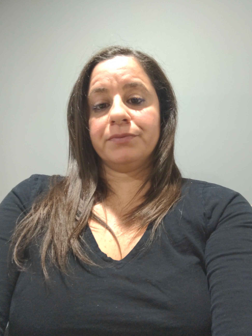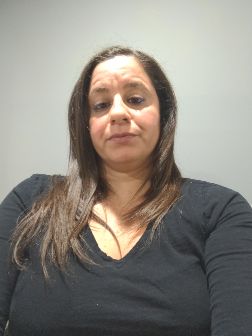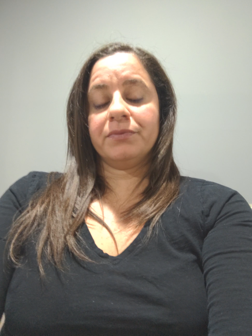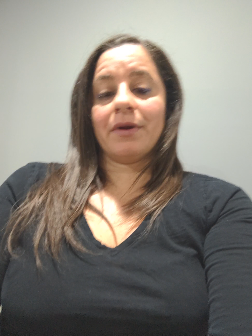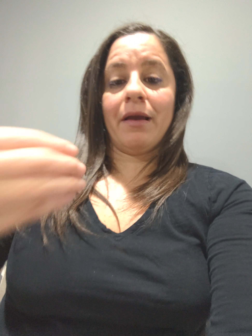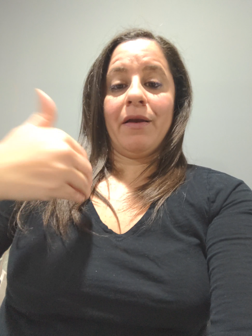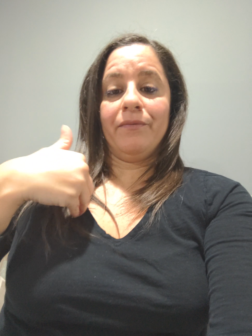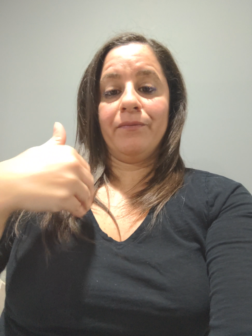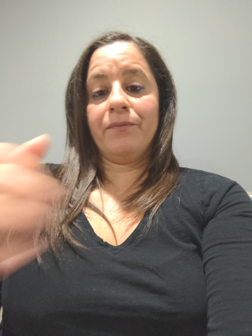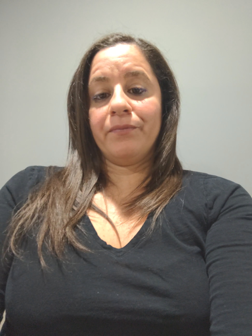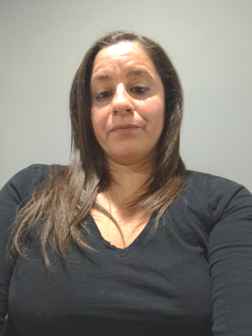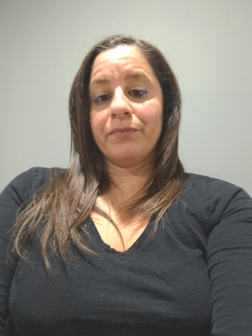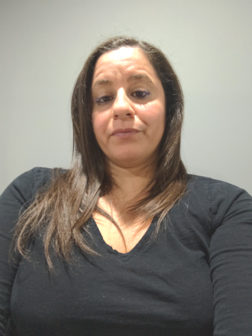have